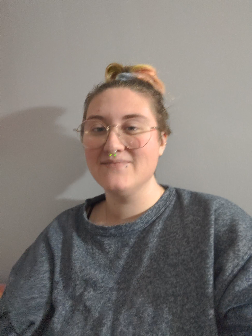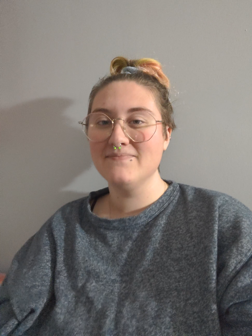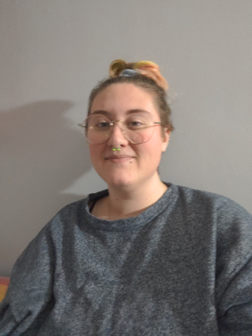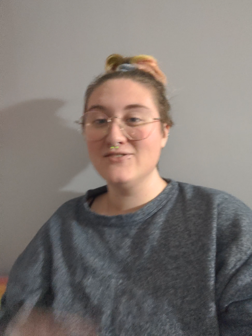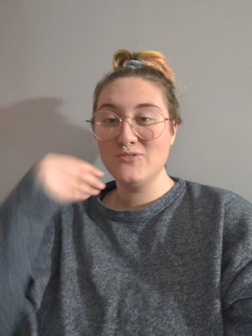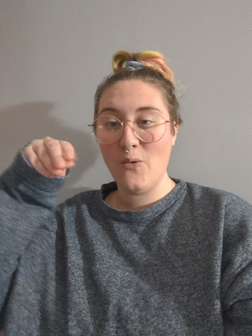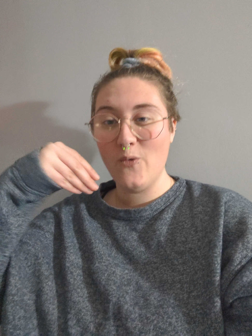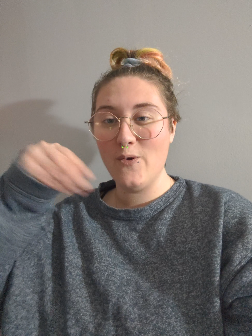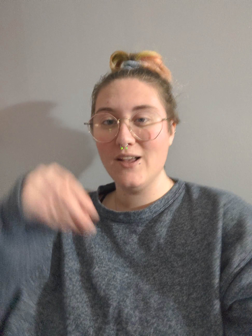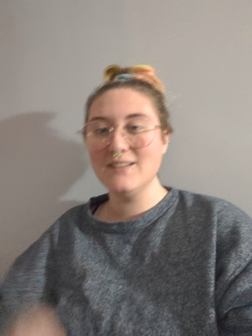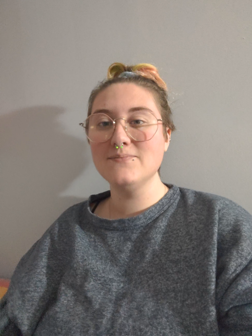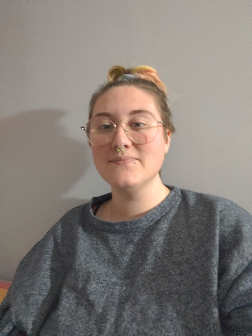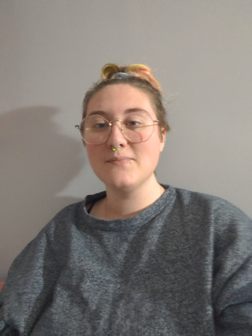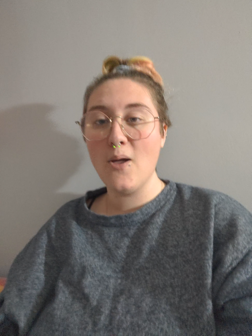store